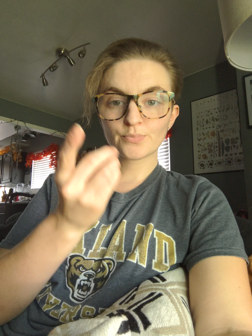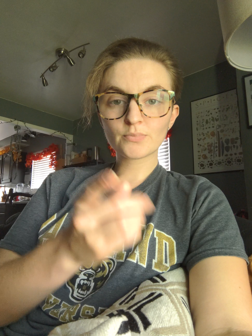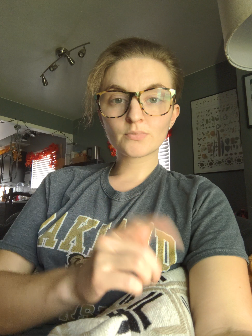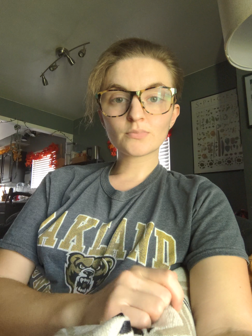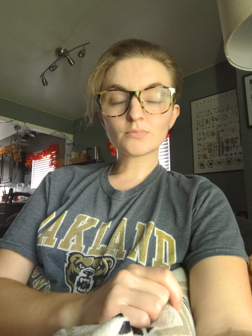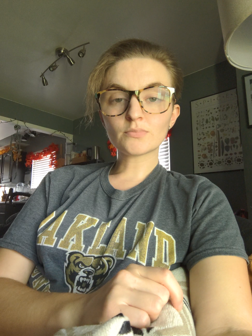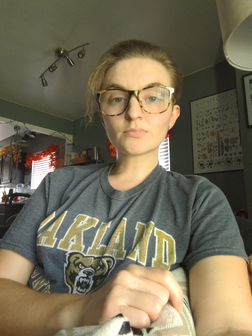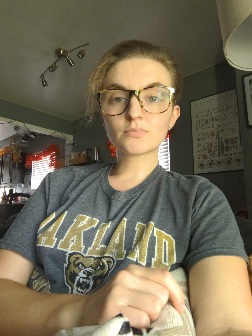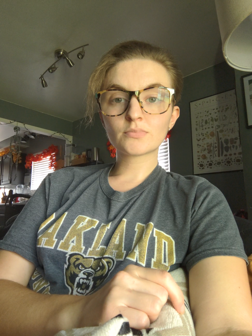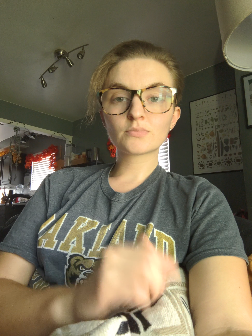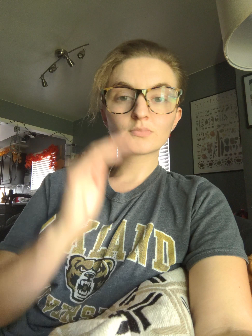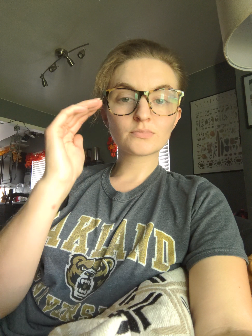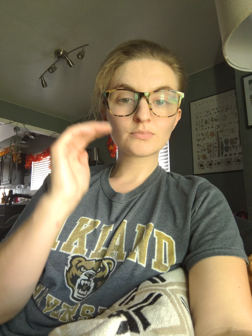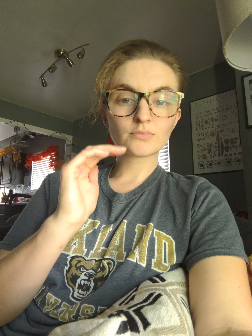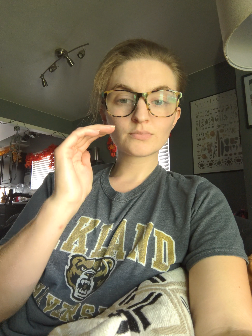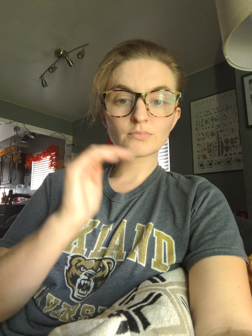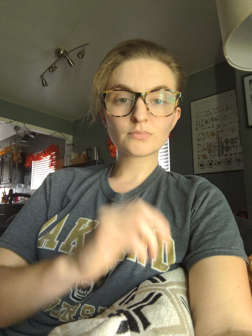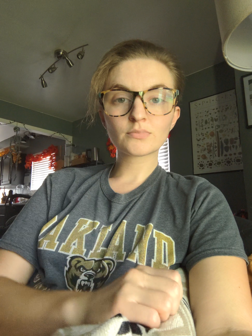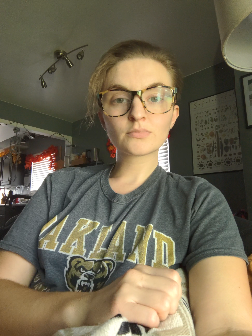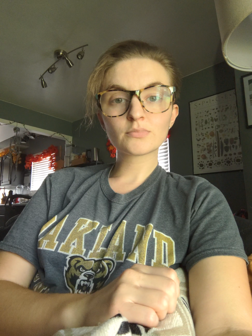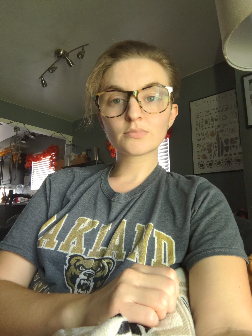short